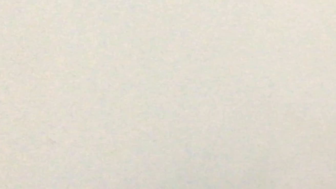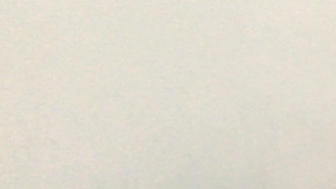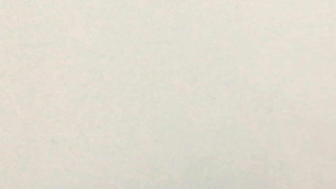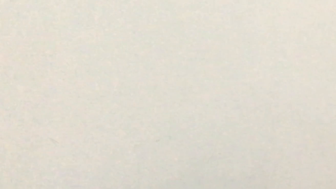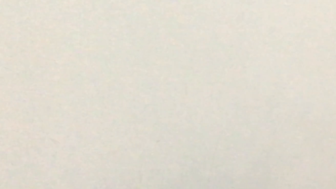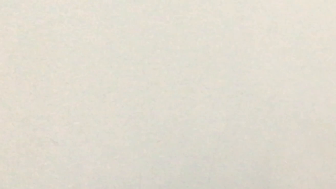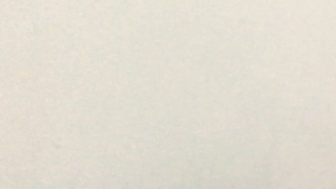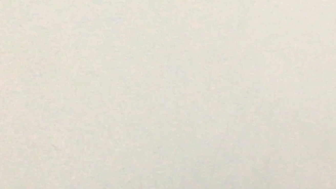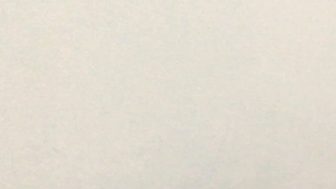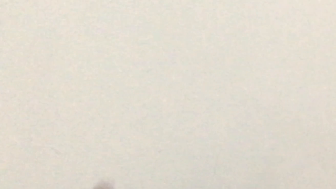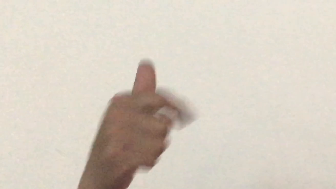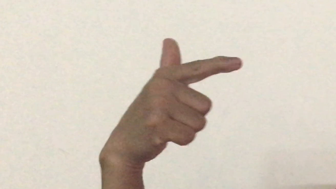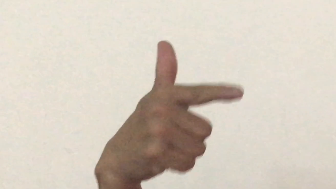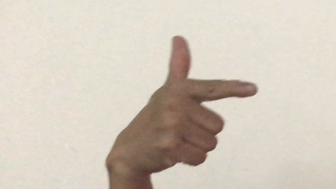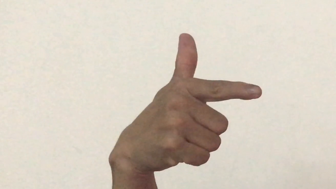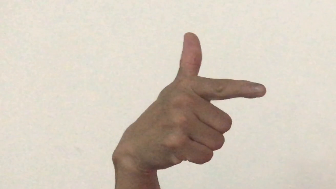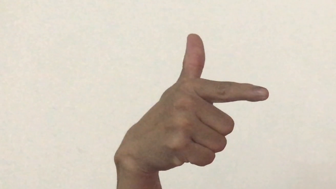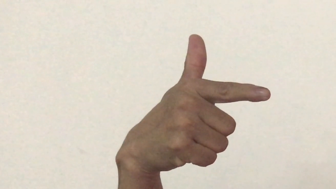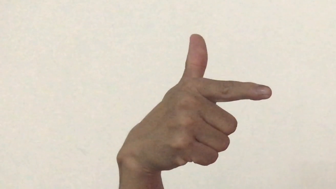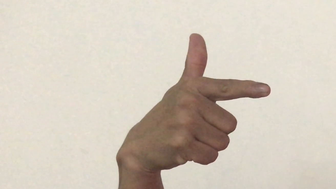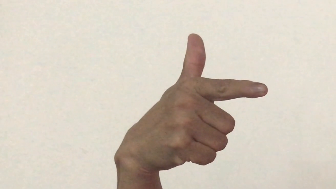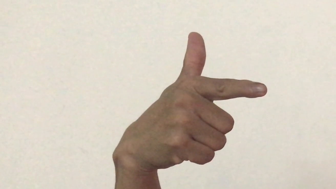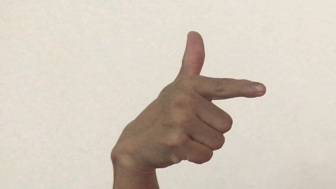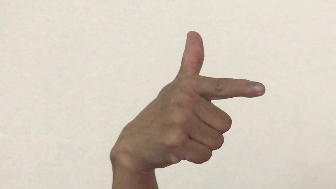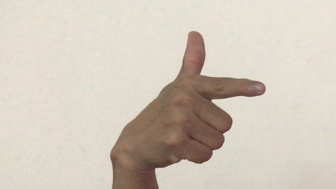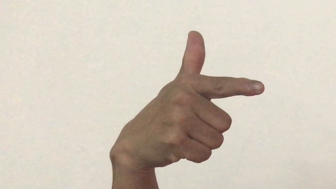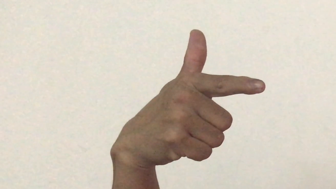ज्ञ